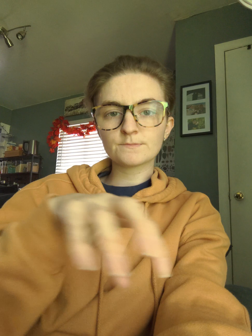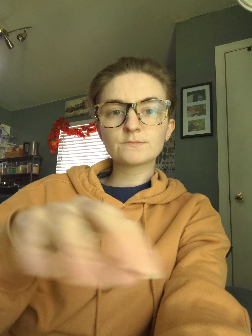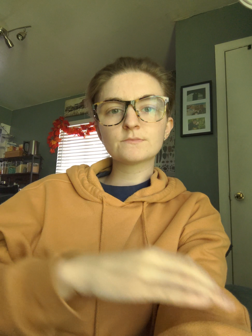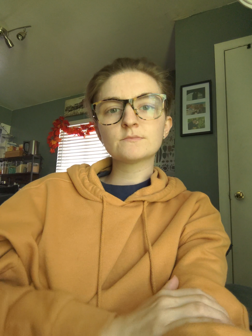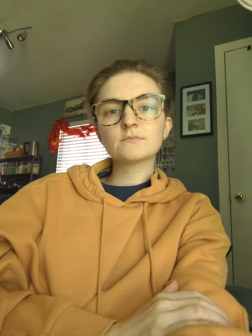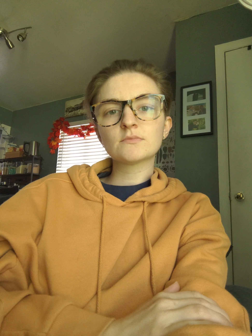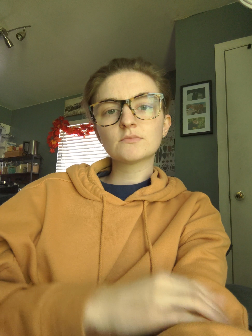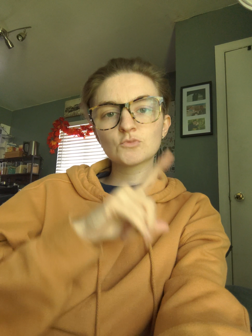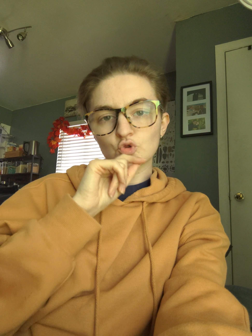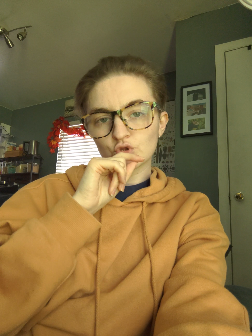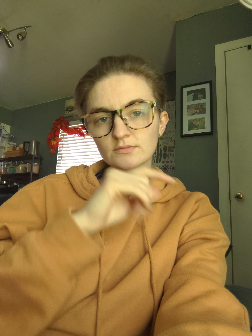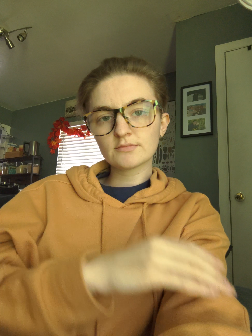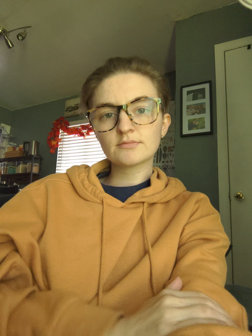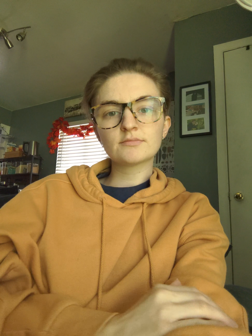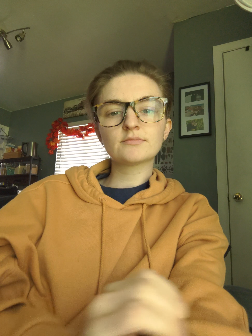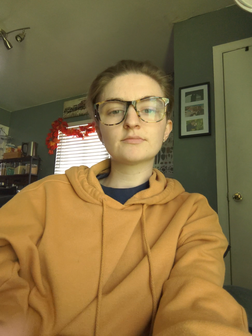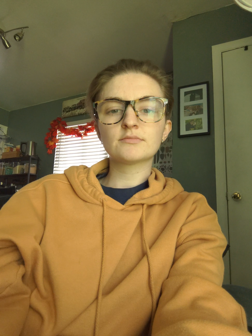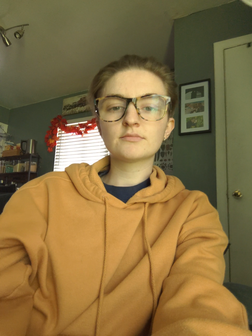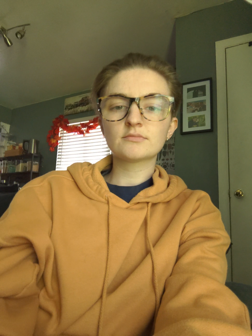chicken